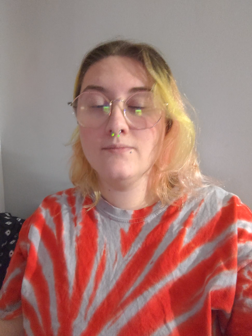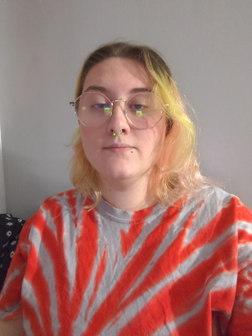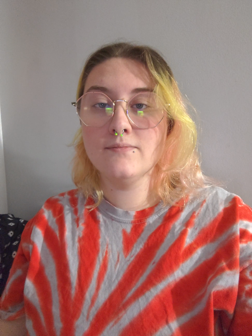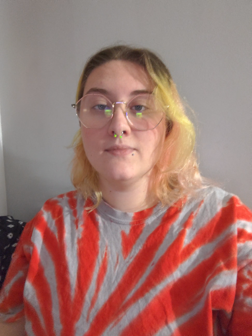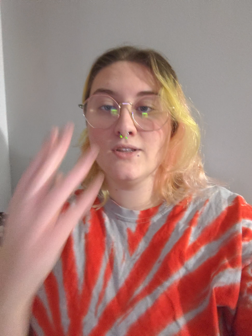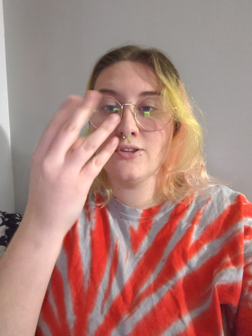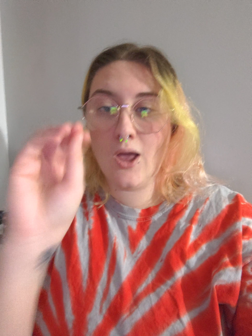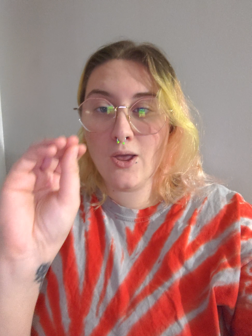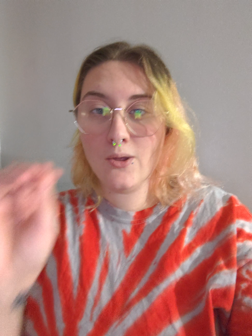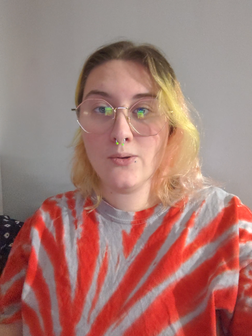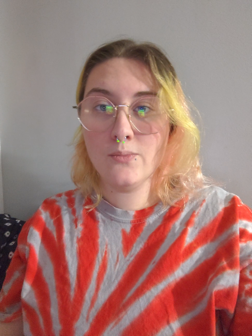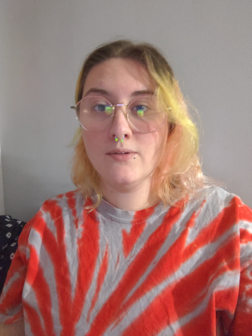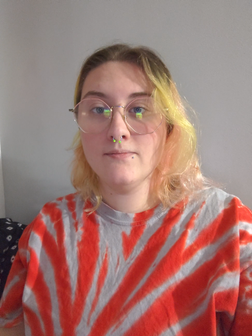go